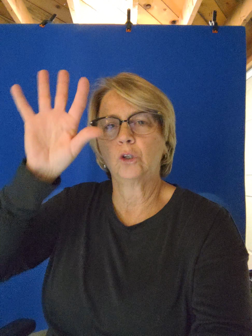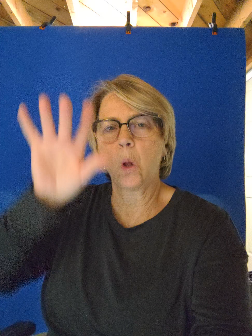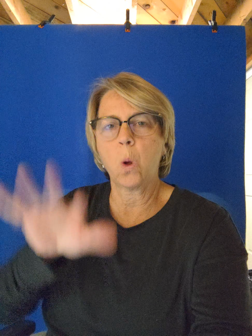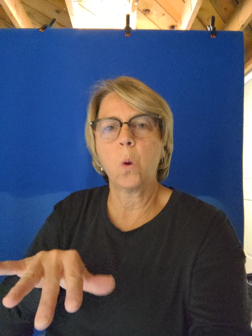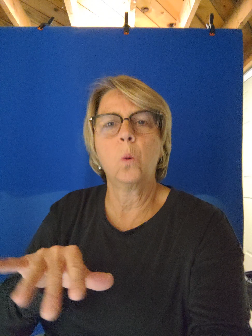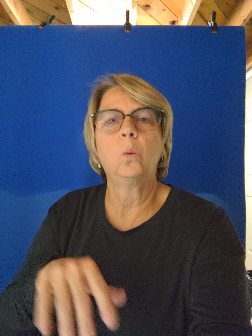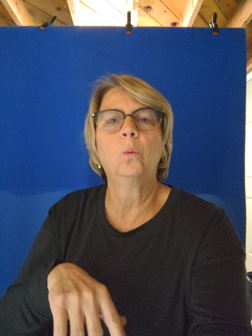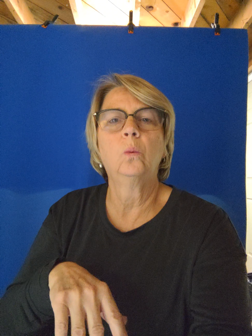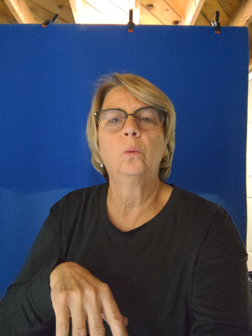snow